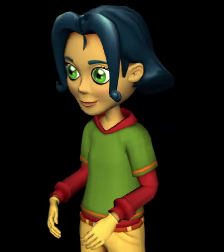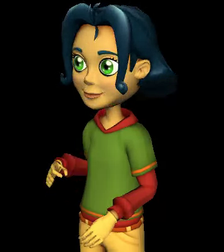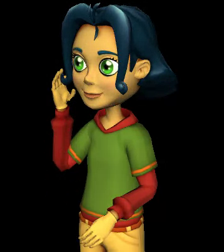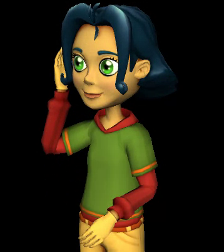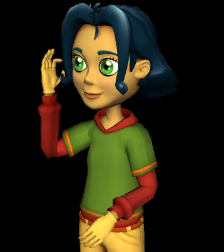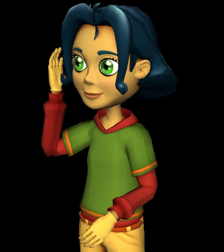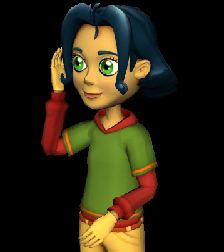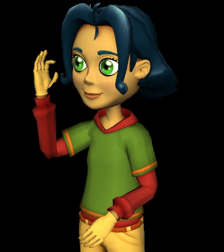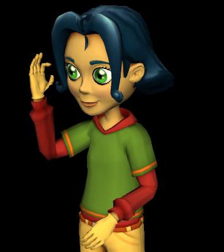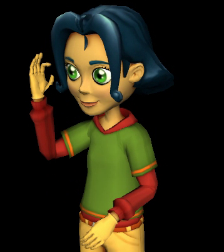أذن